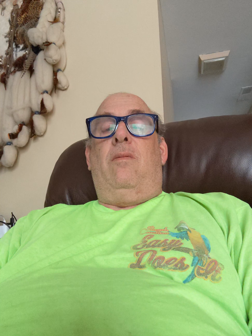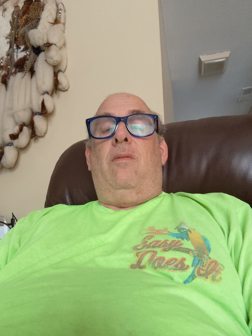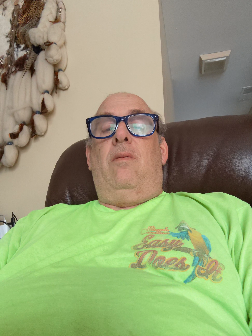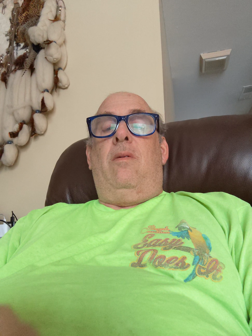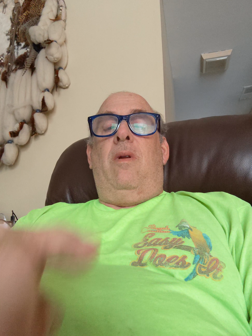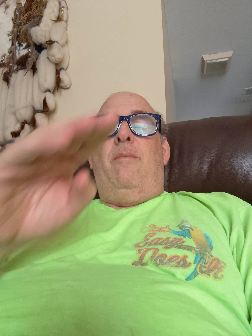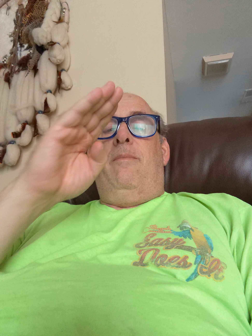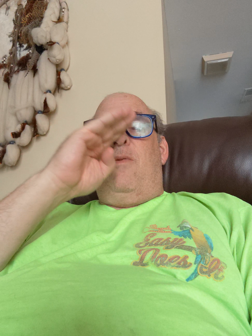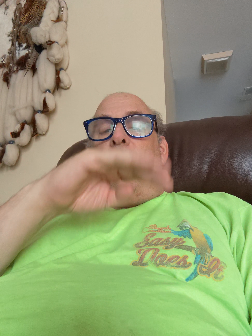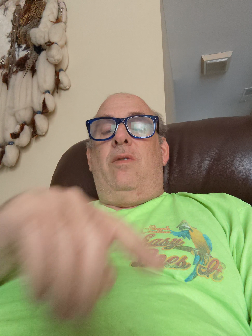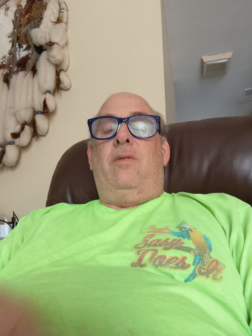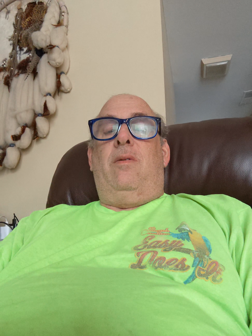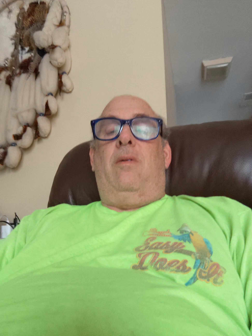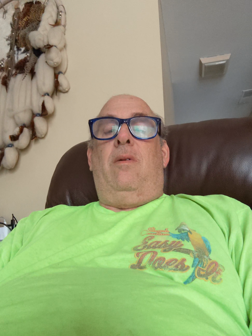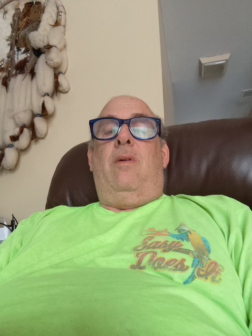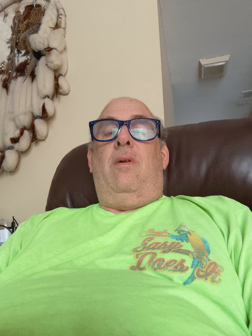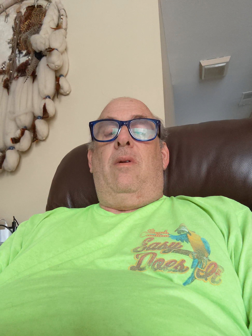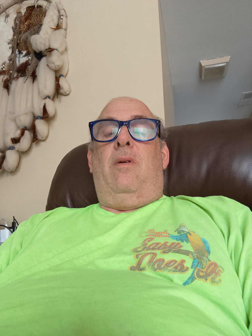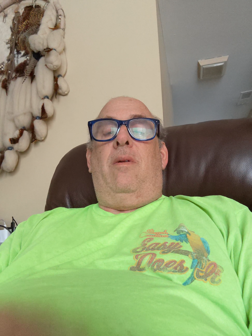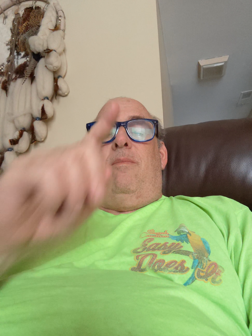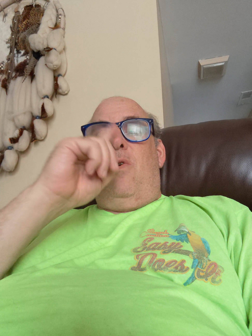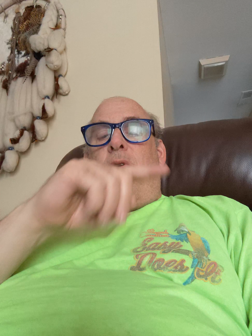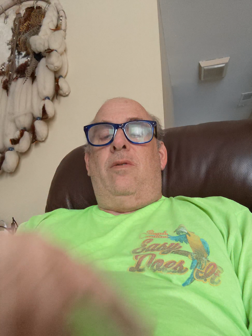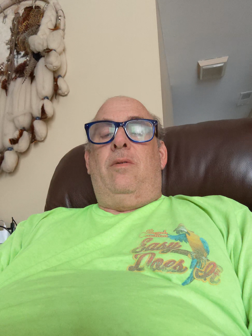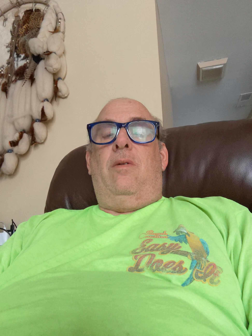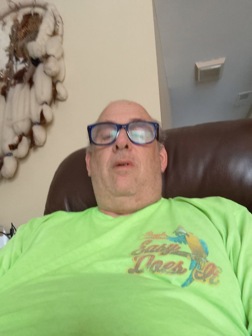mouse